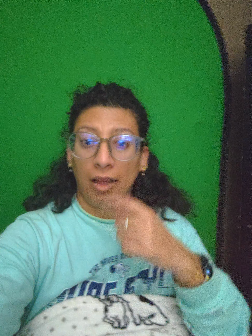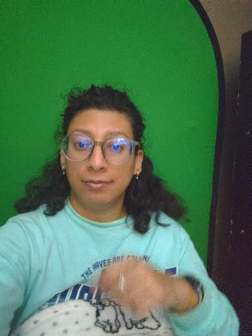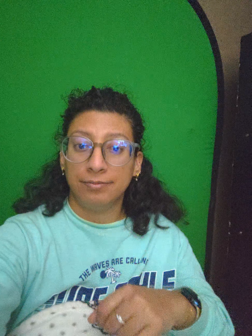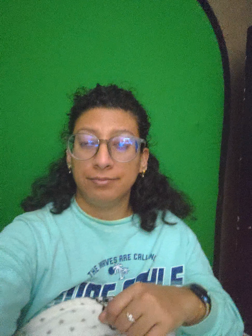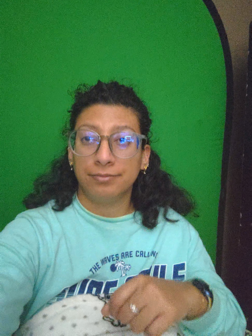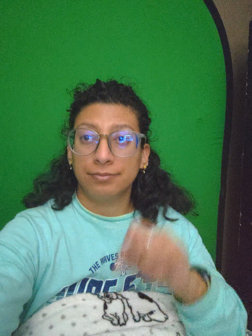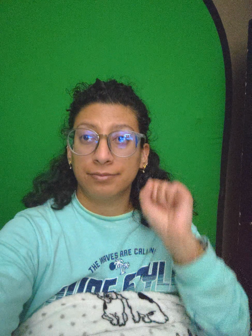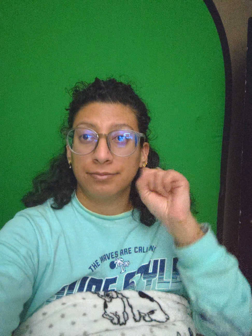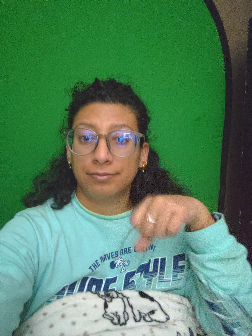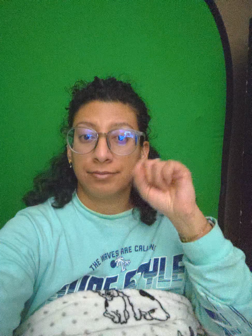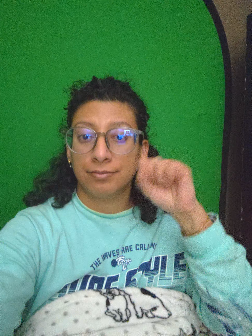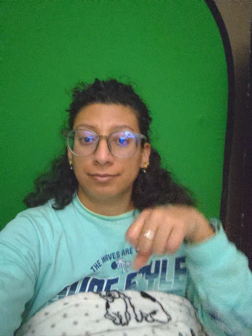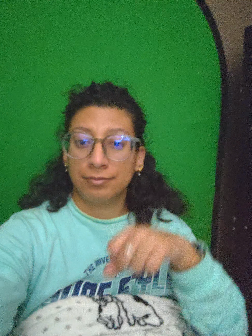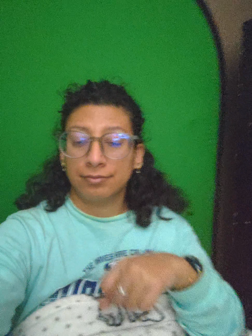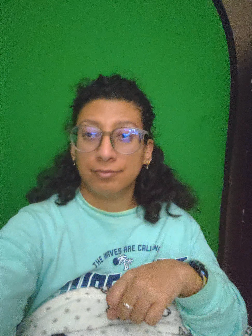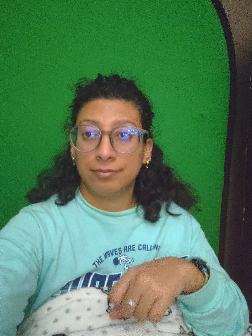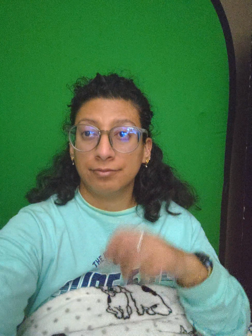yes